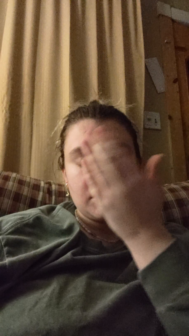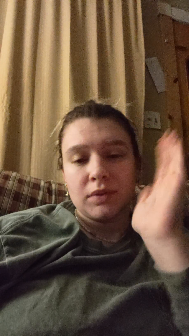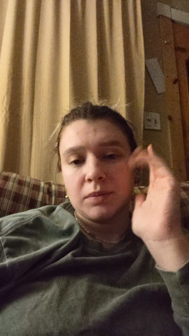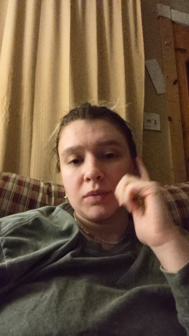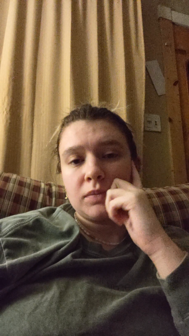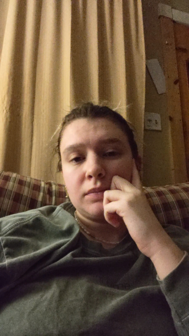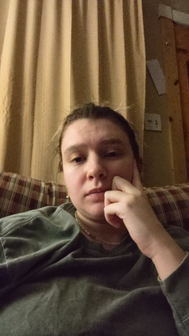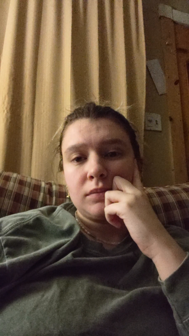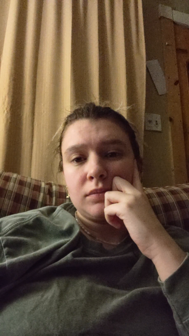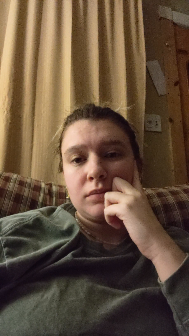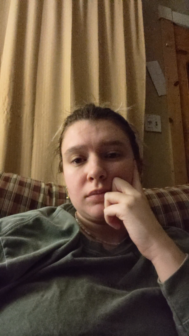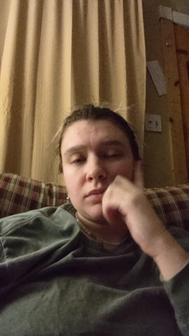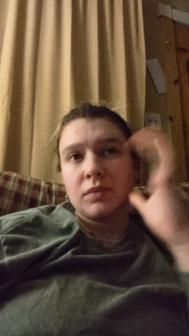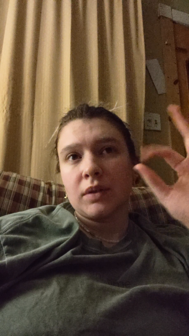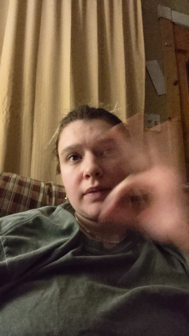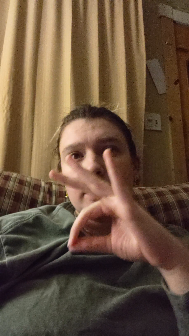fit